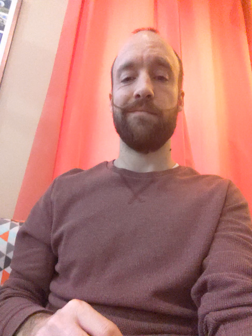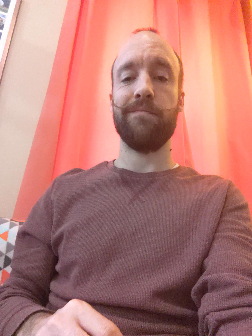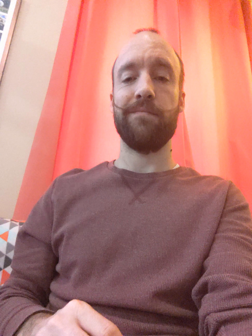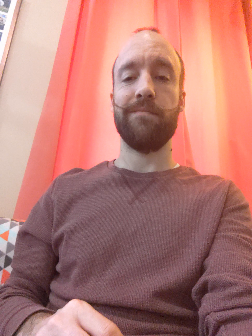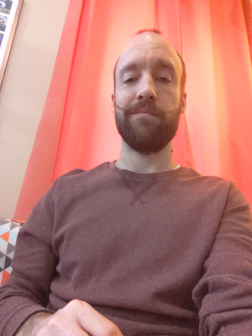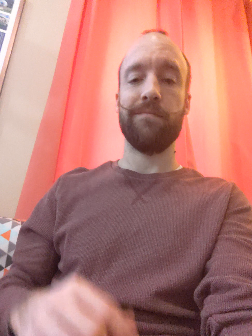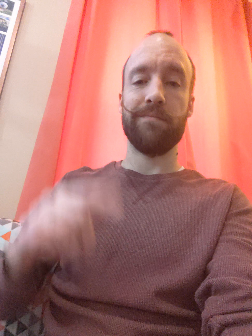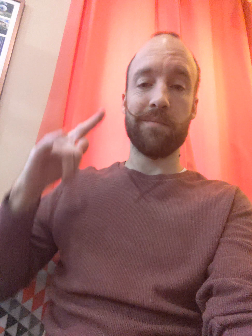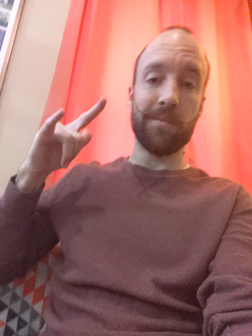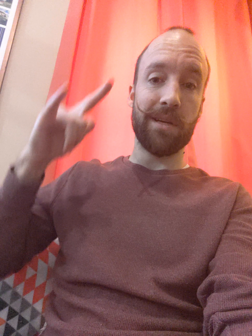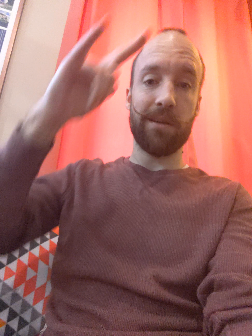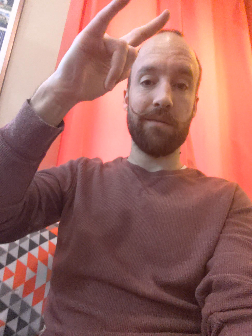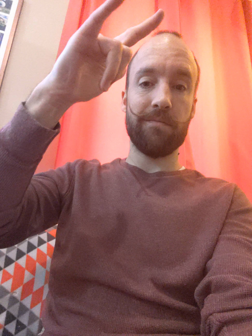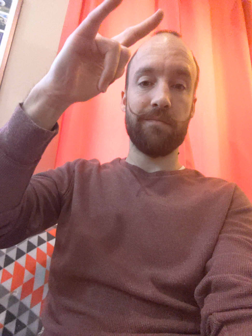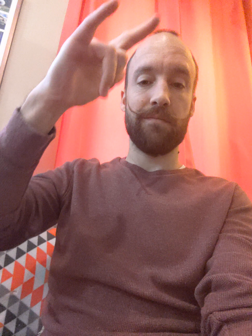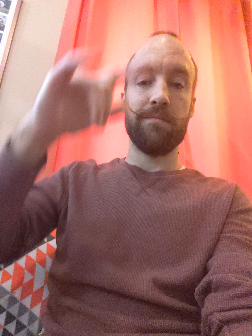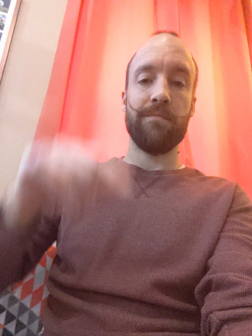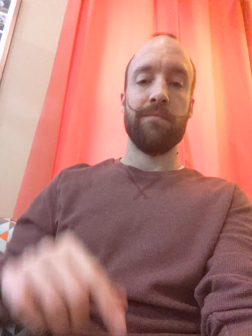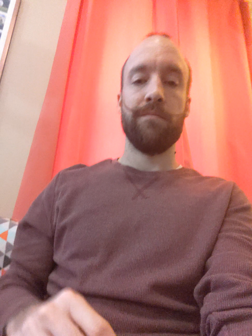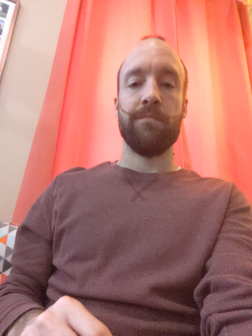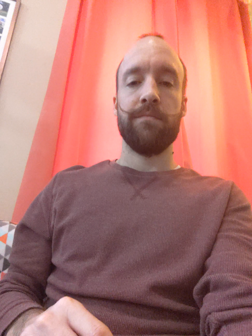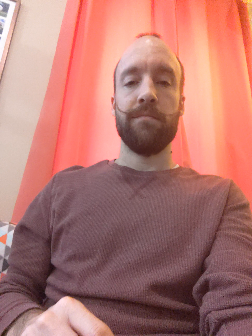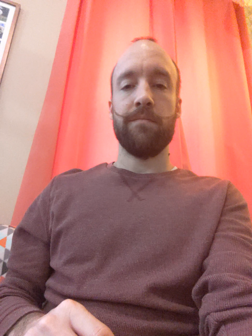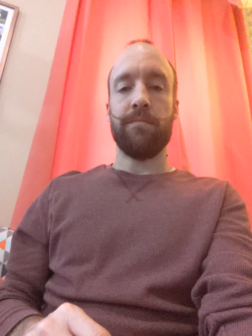airplane